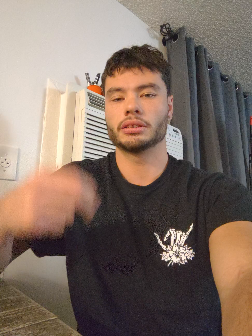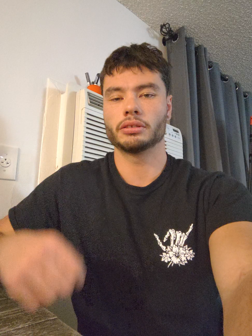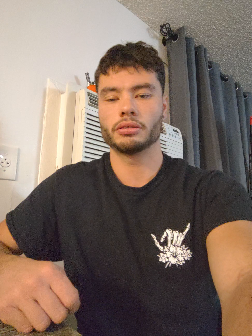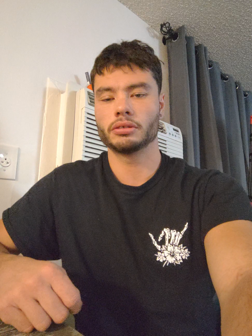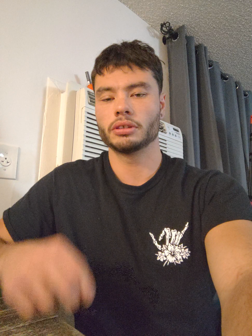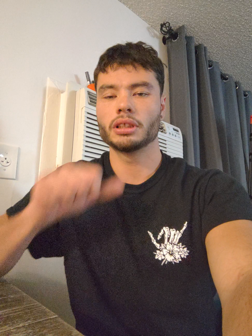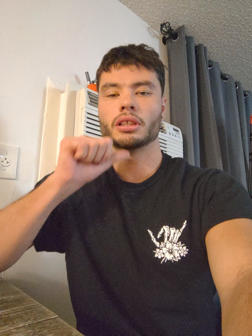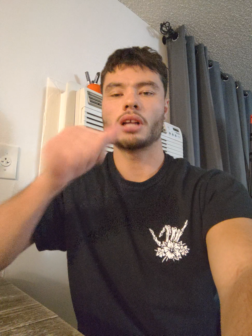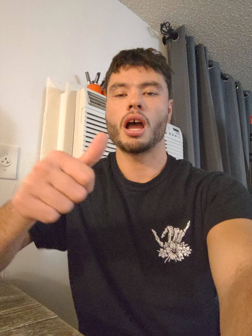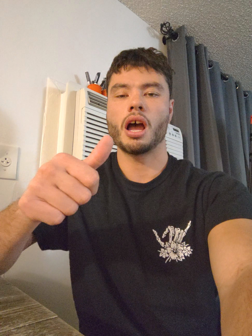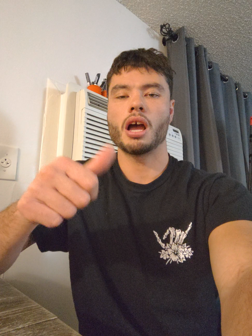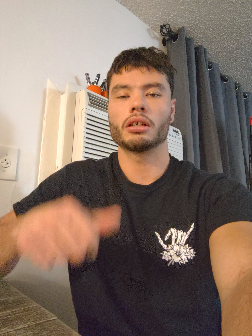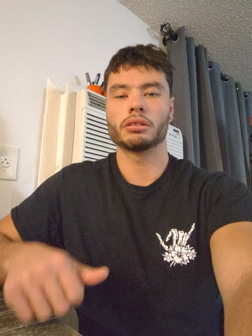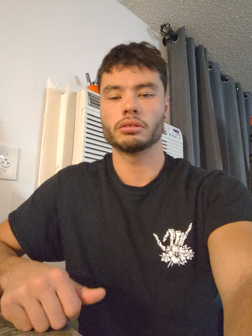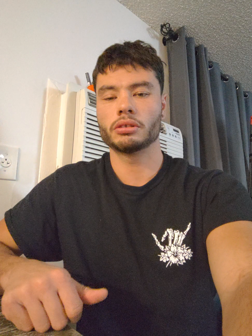not